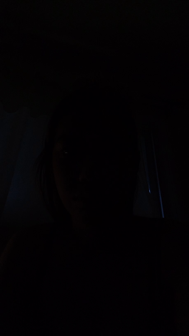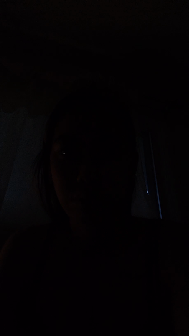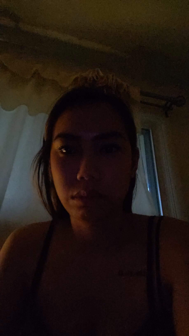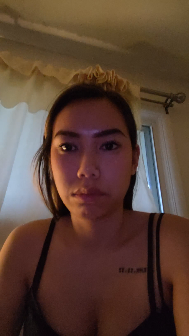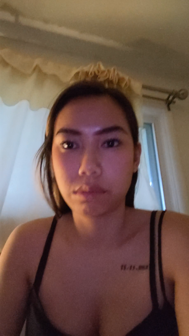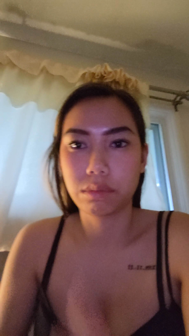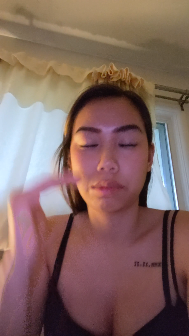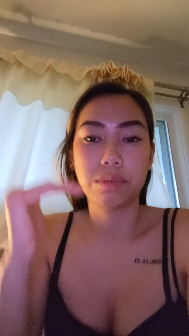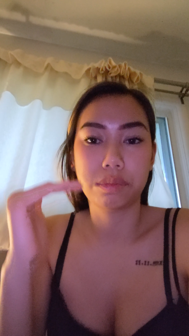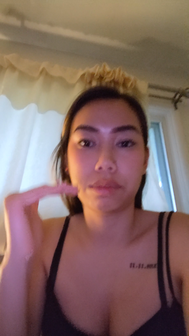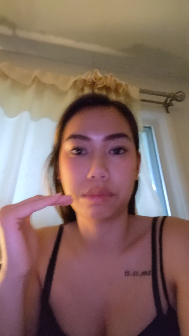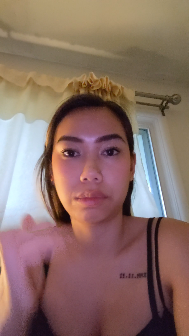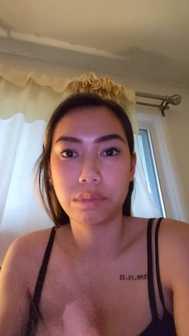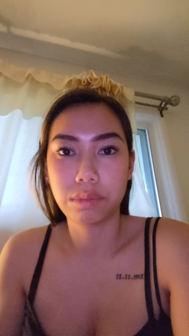little